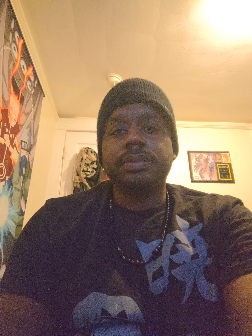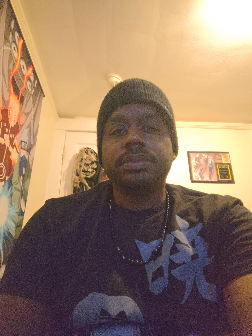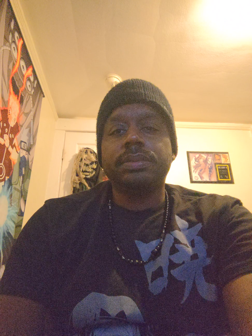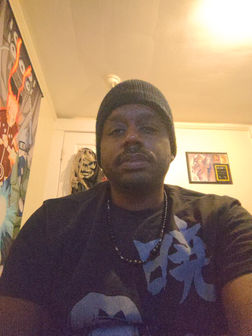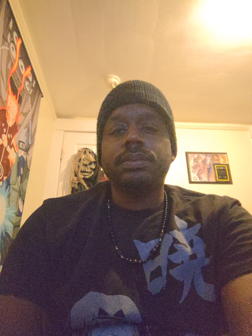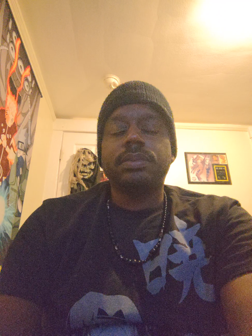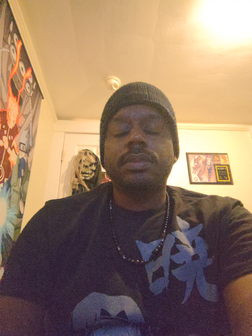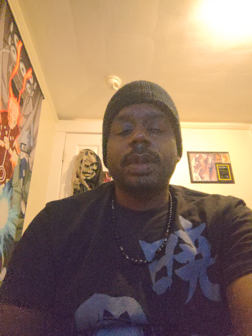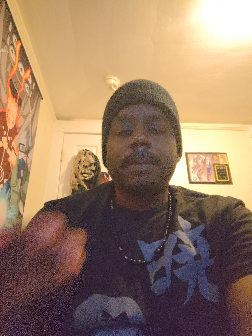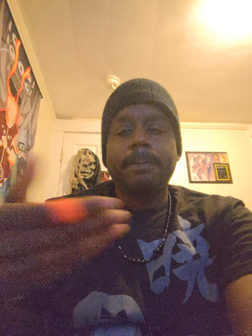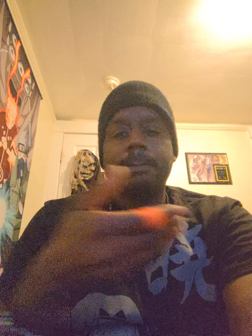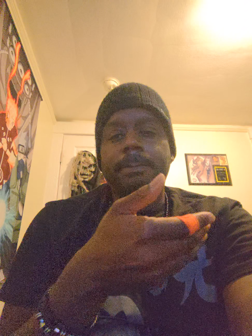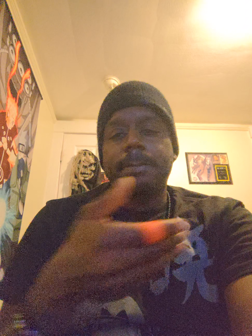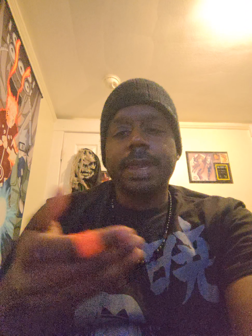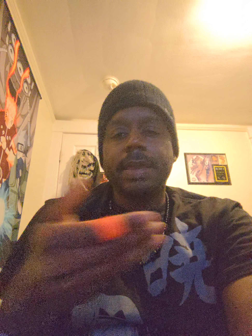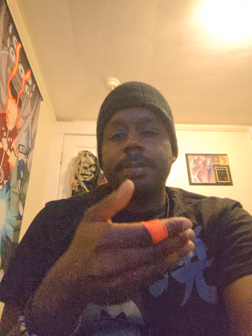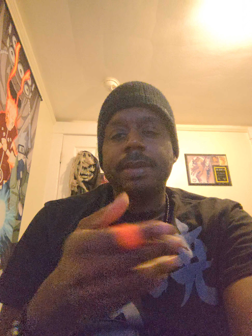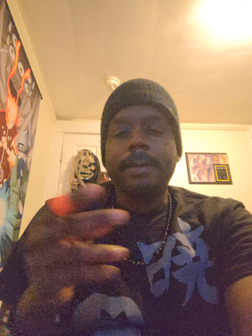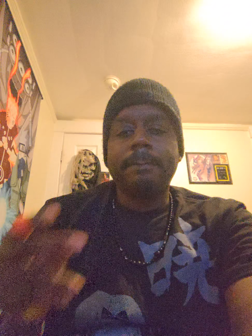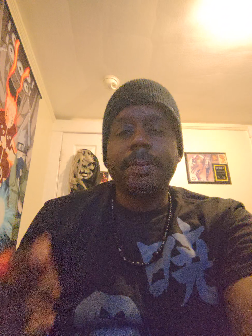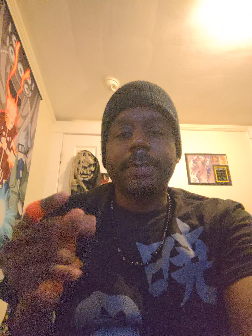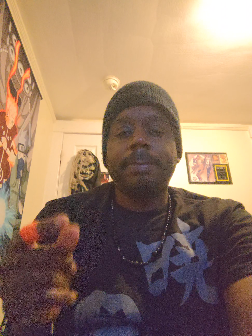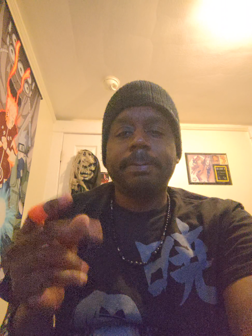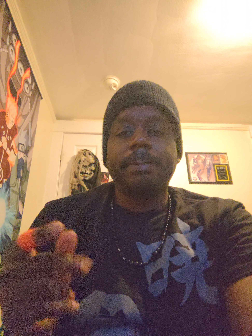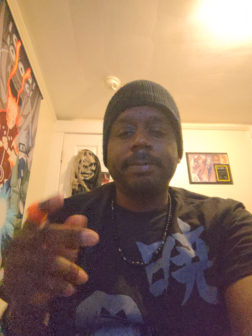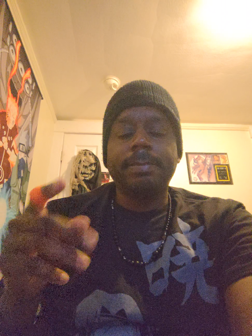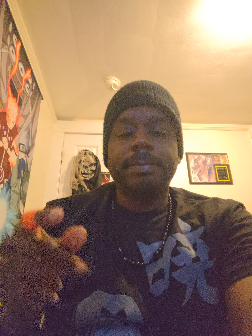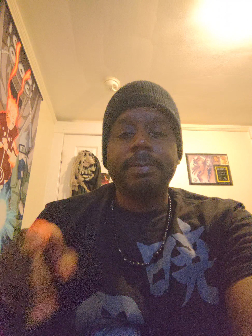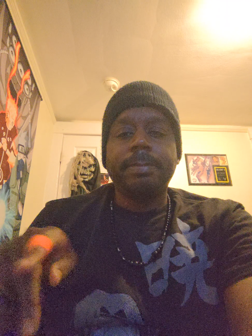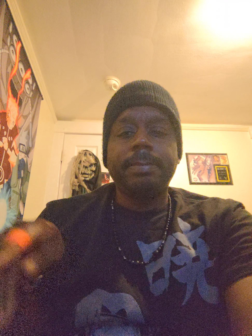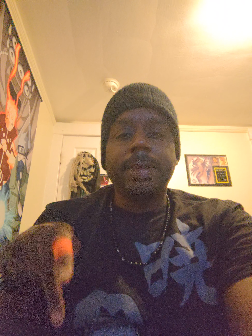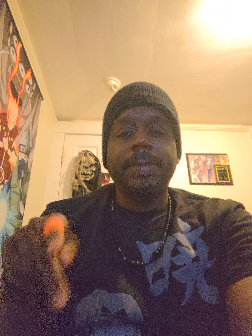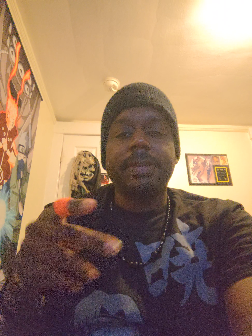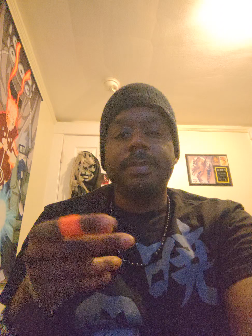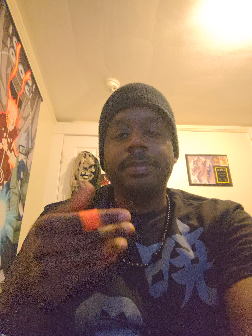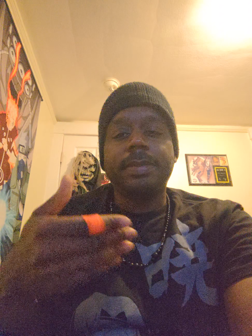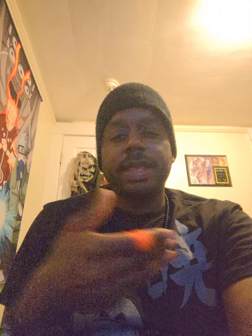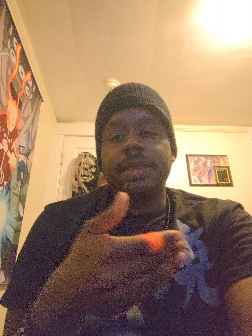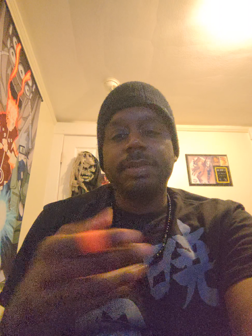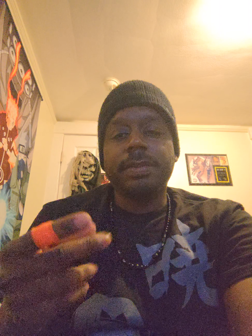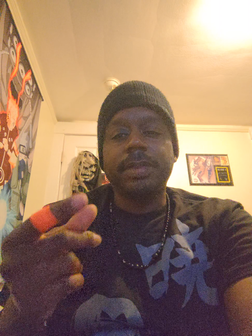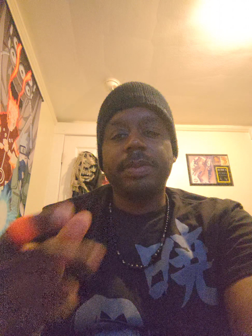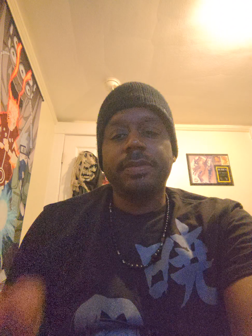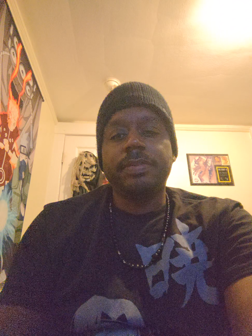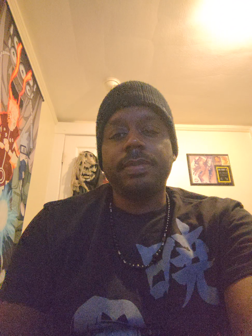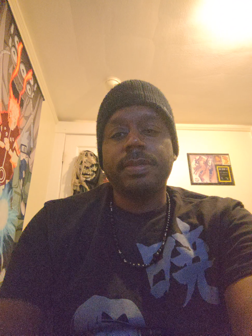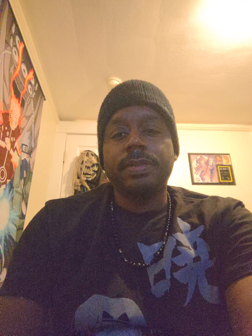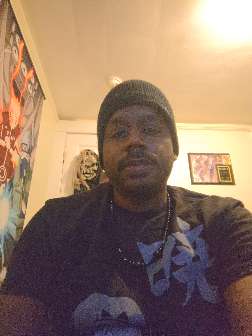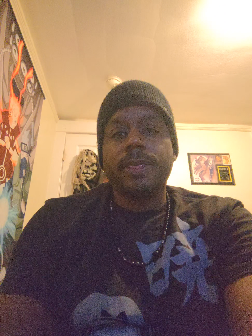puppy